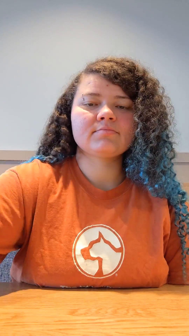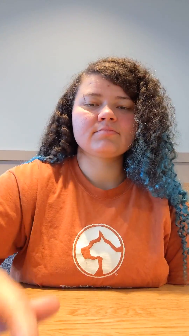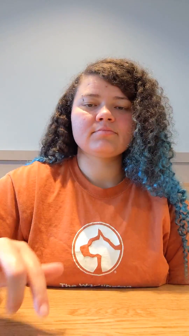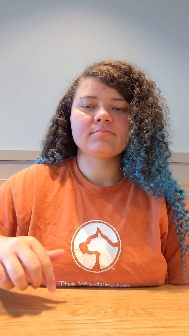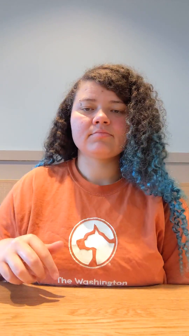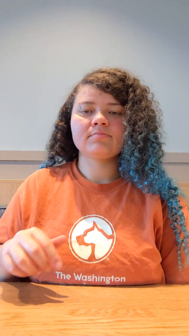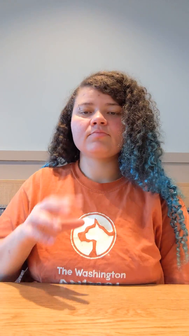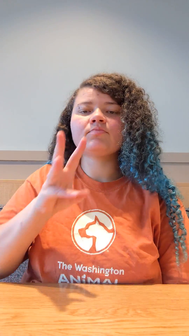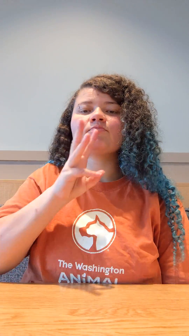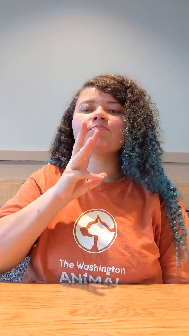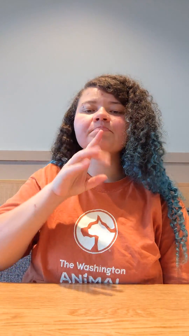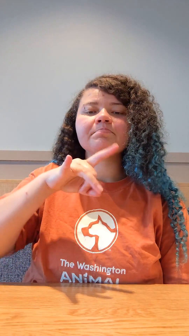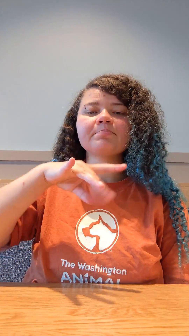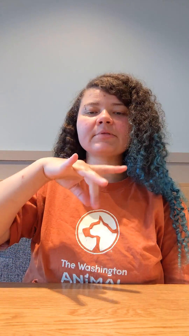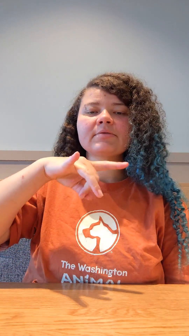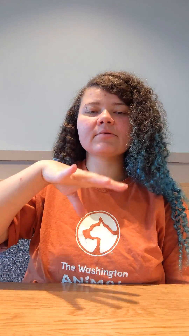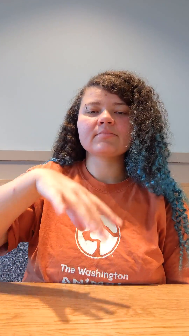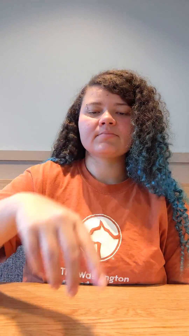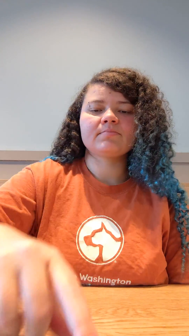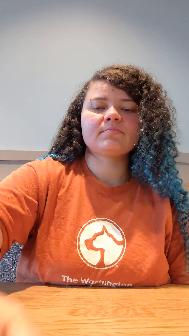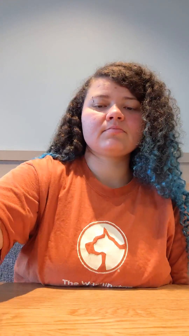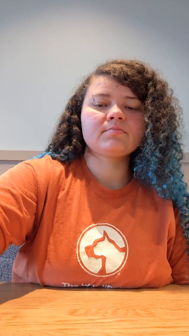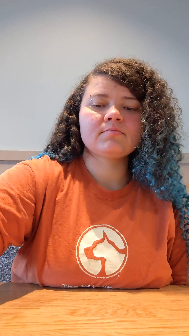melon